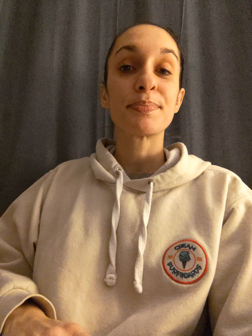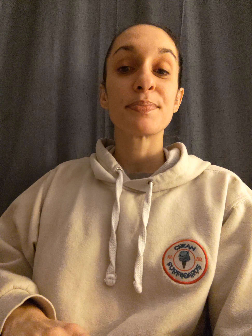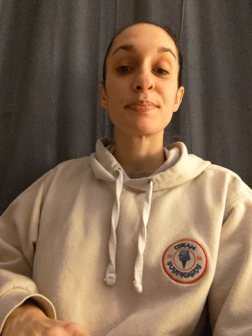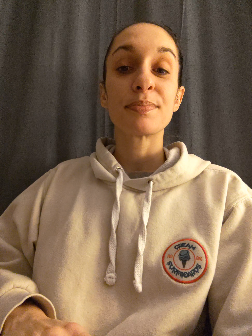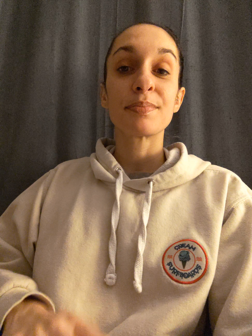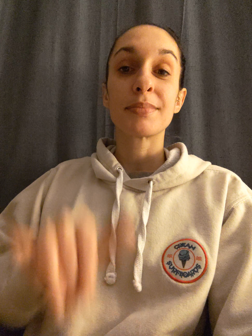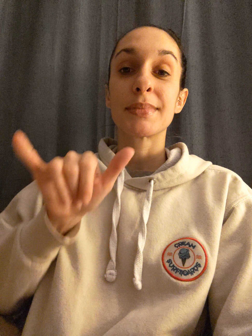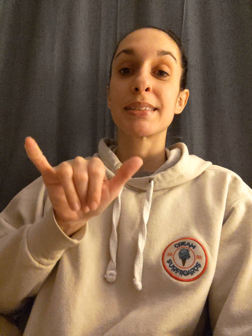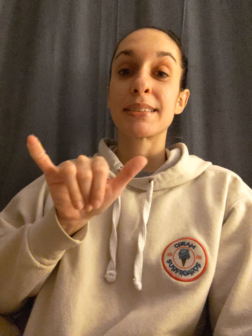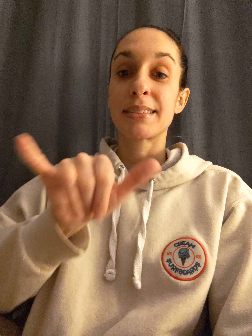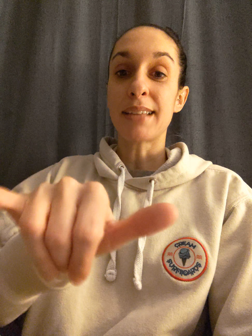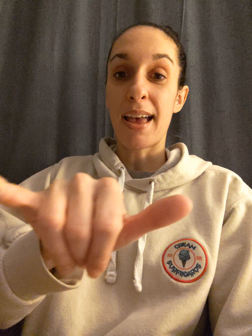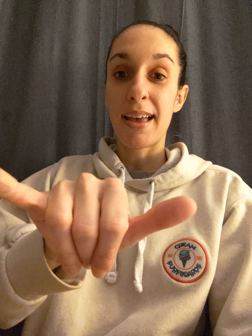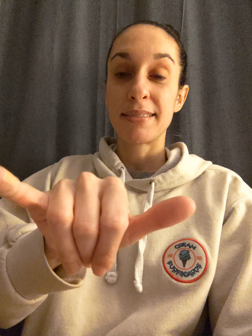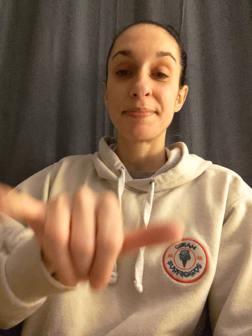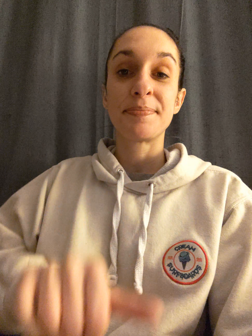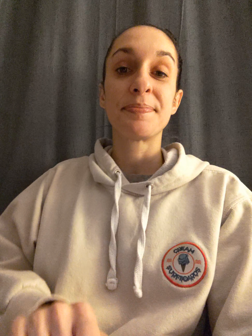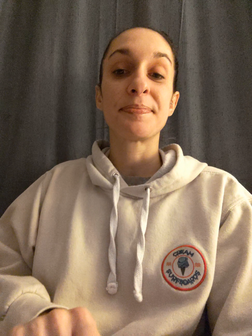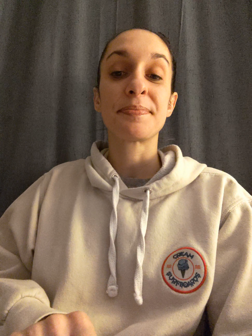stay